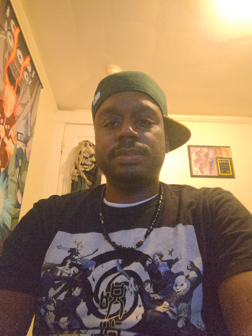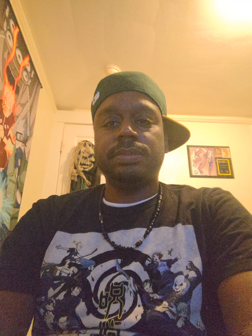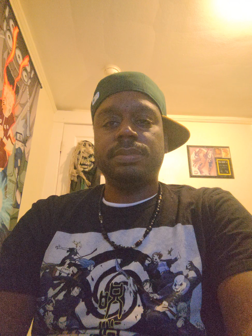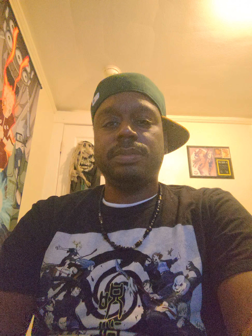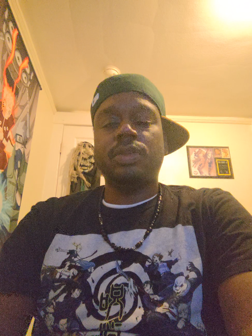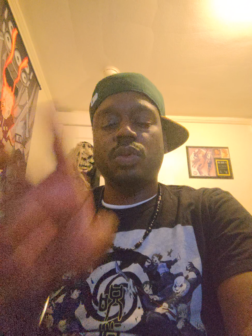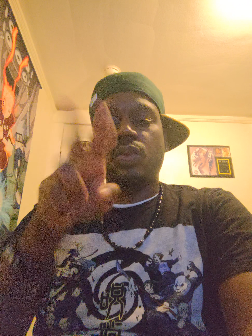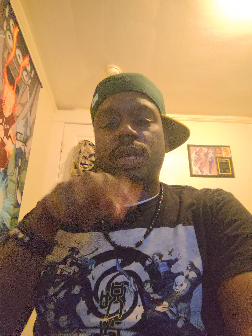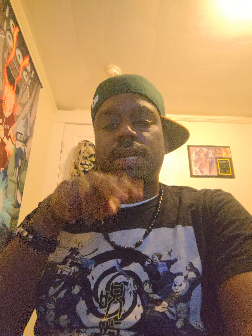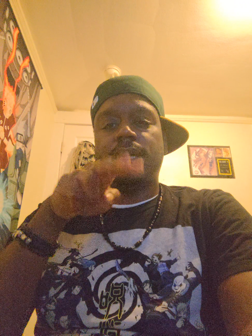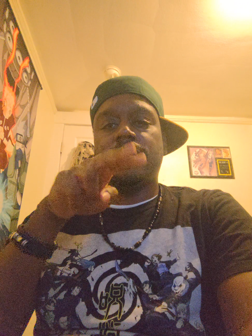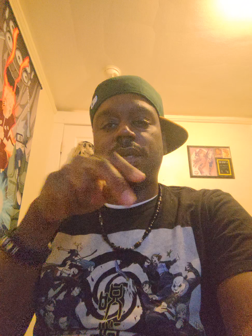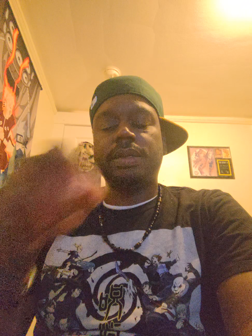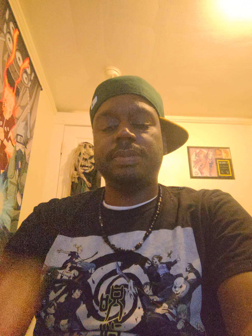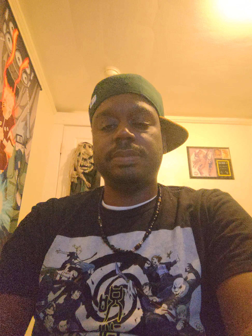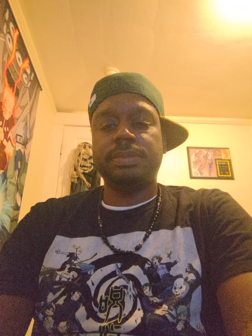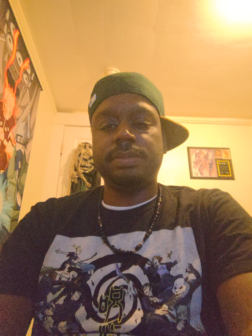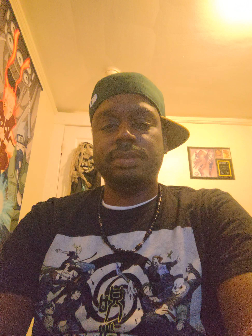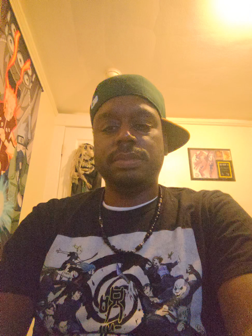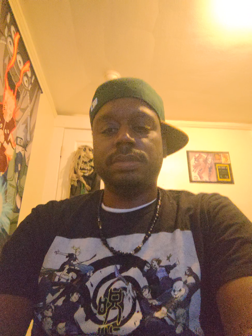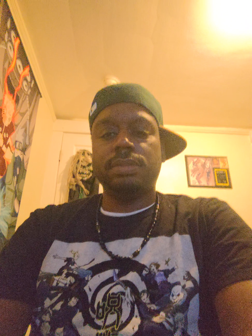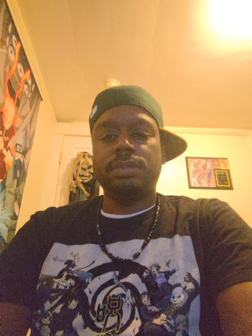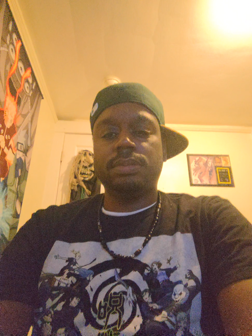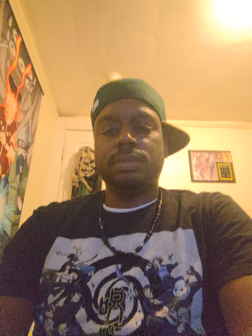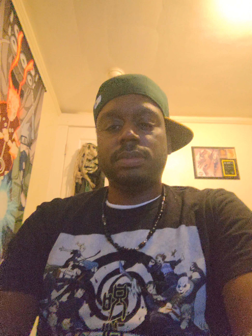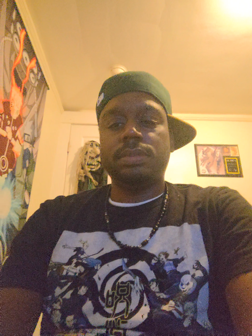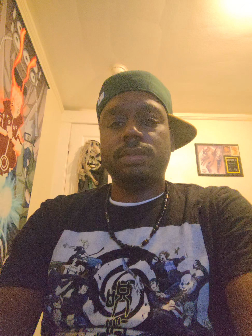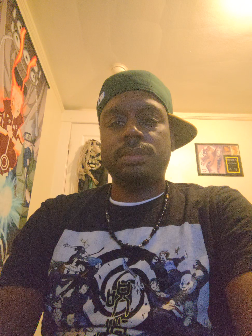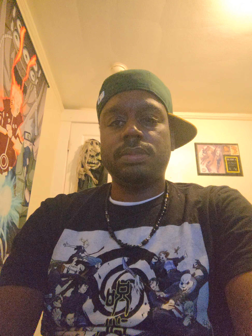read